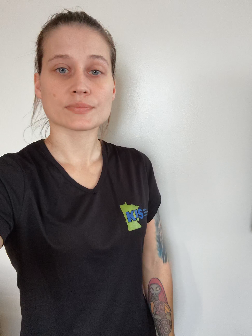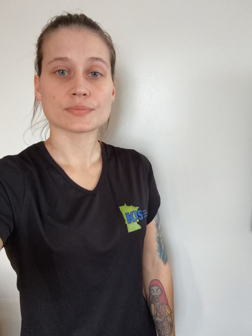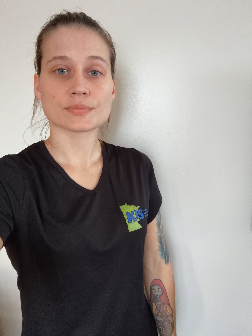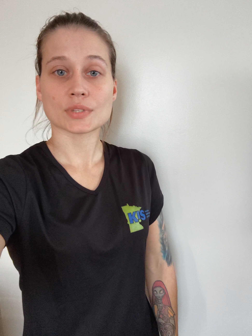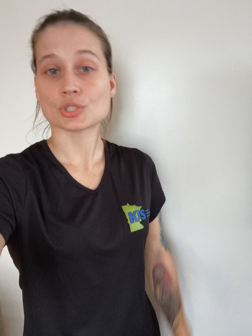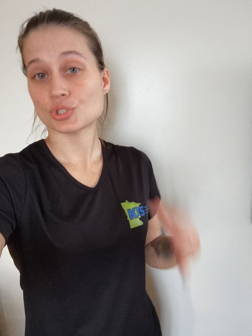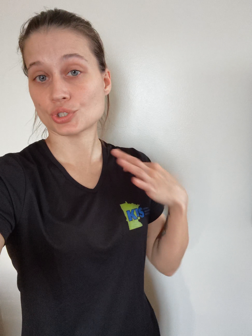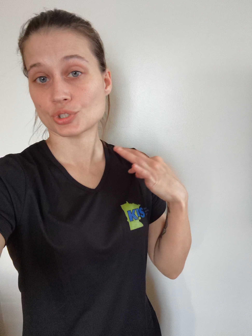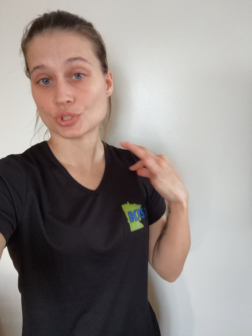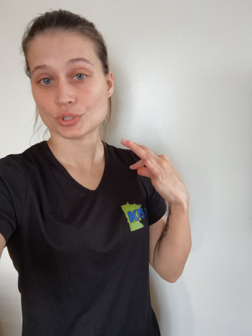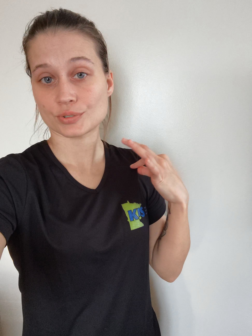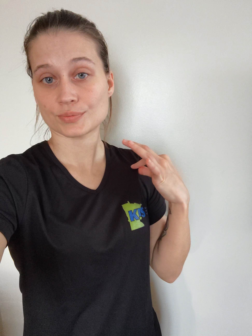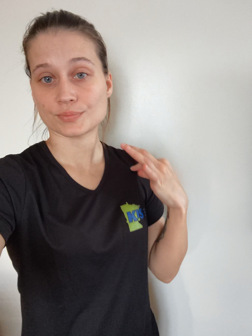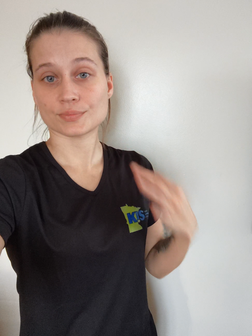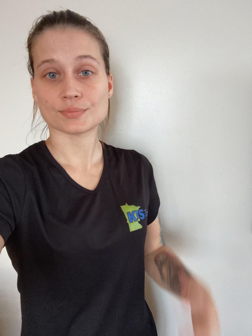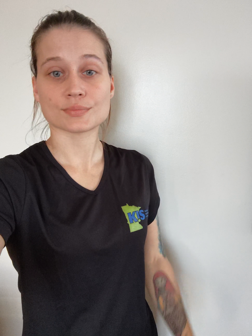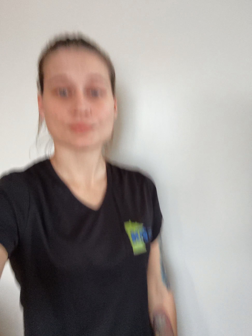shirt